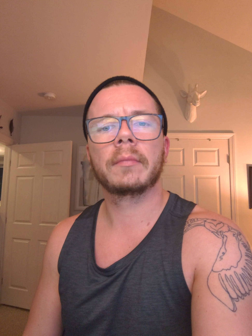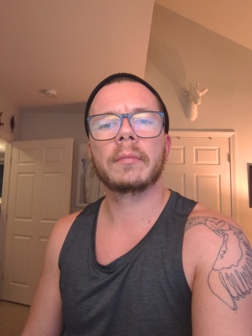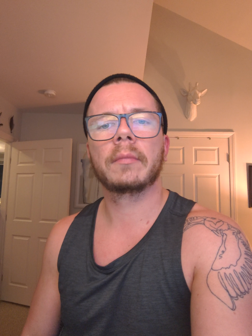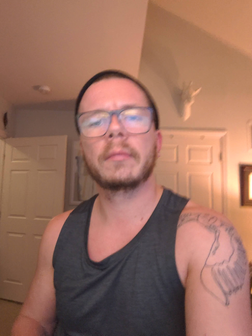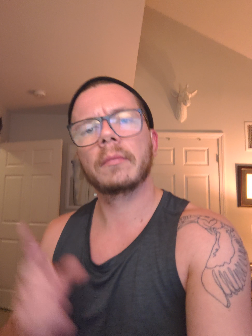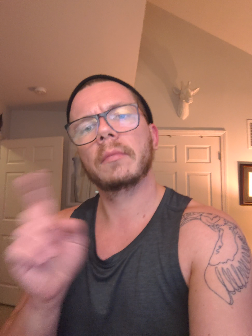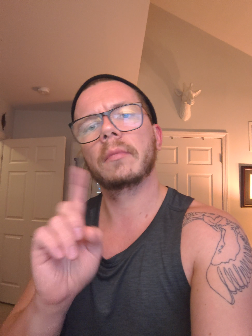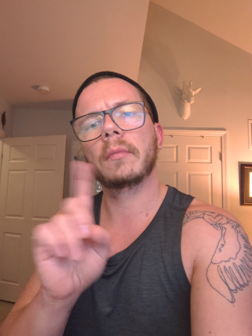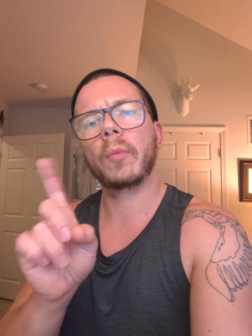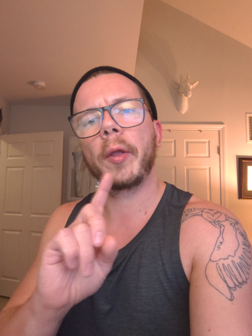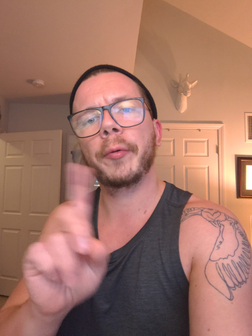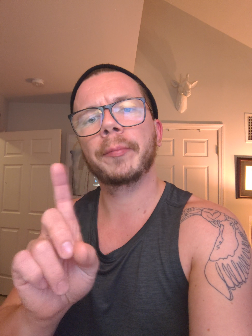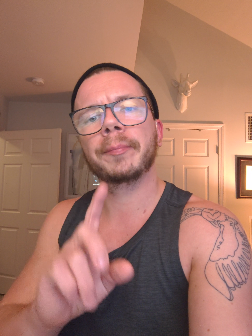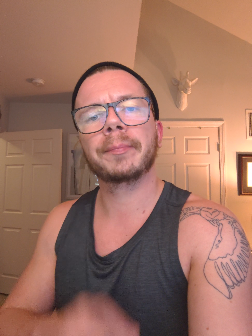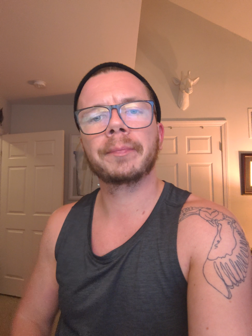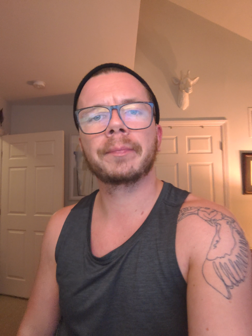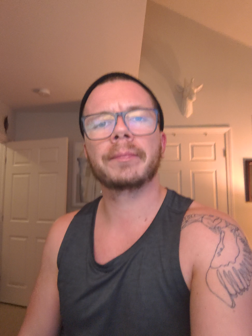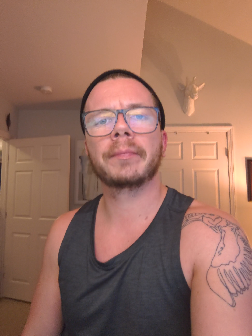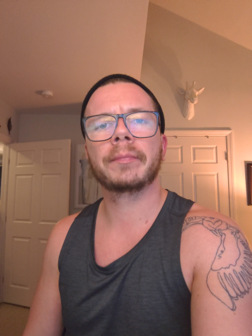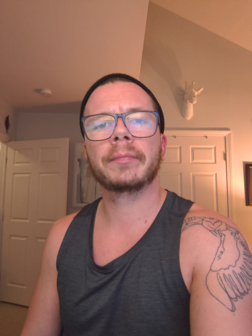where